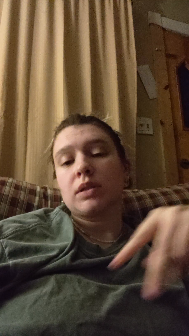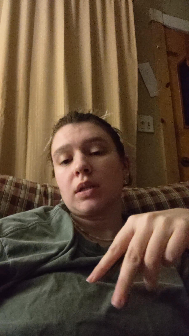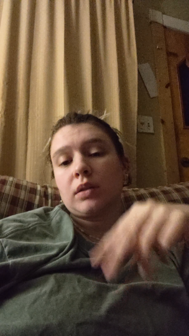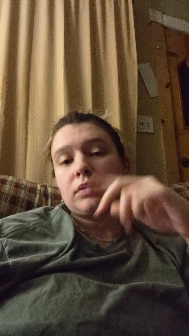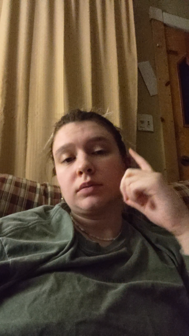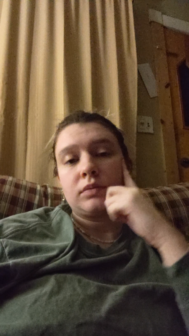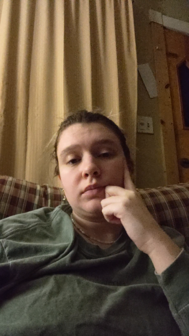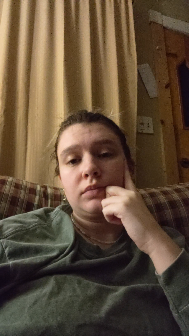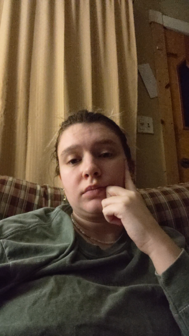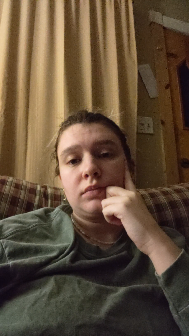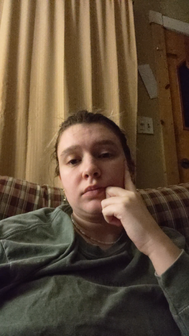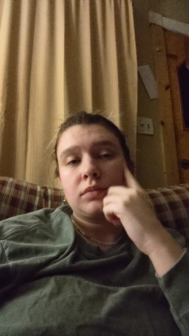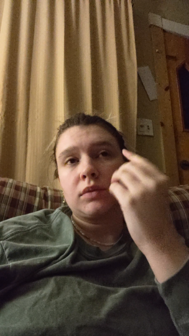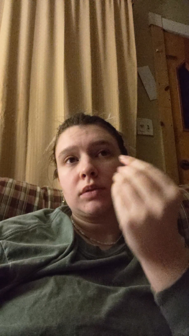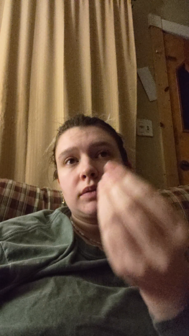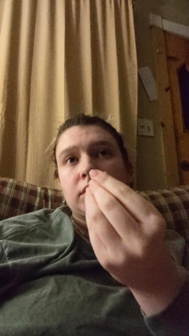feed